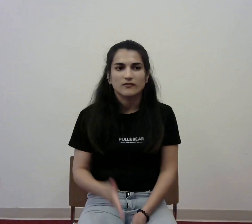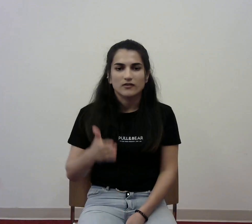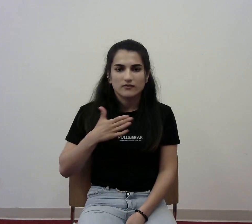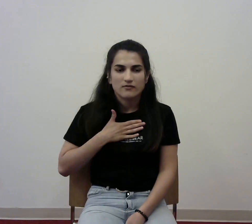mən